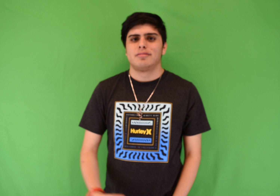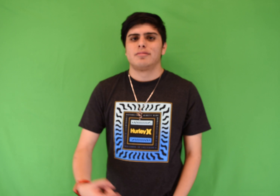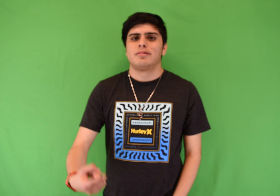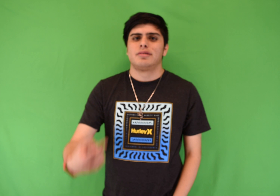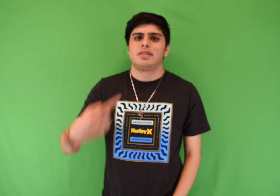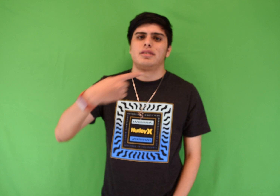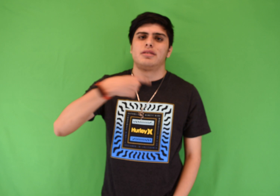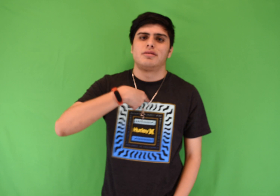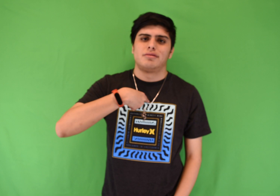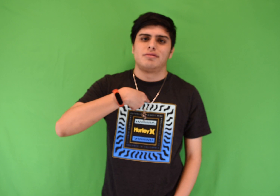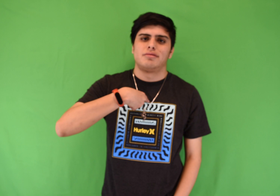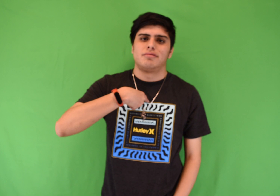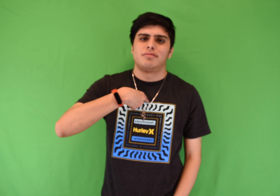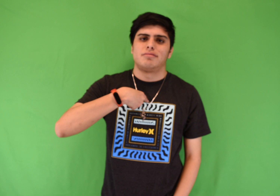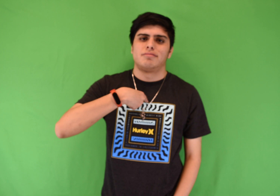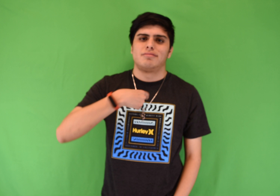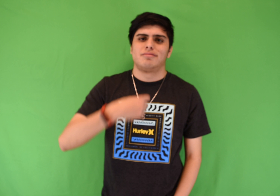yo